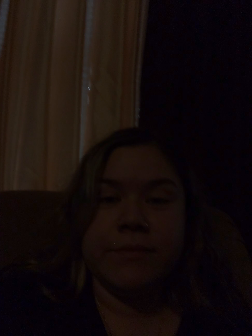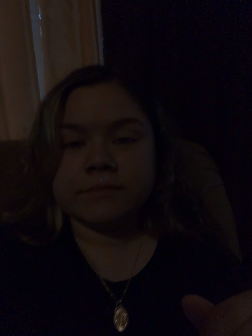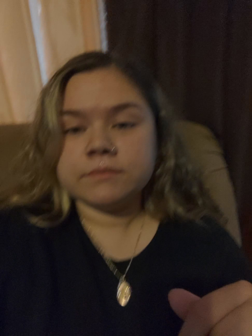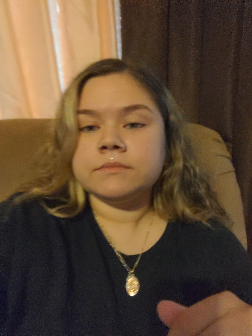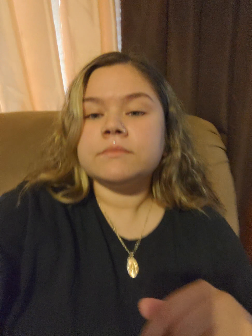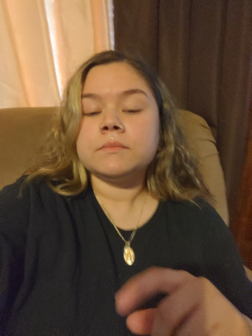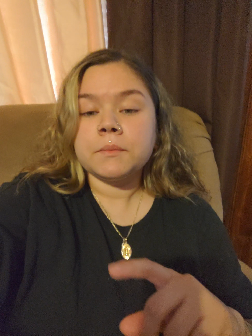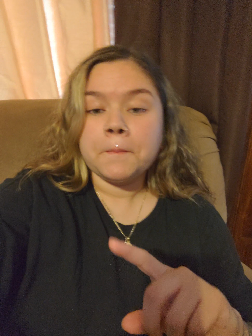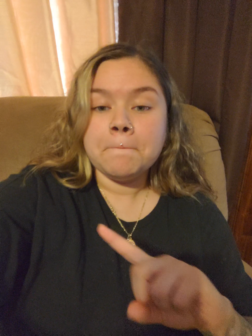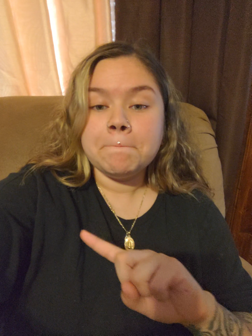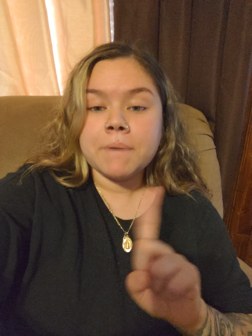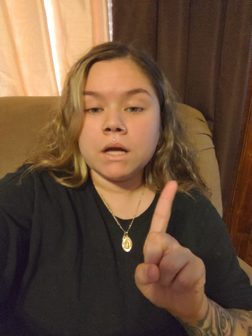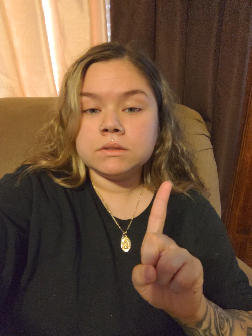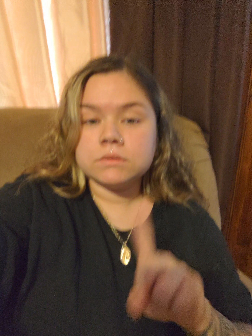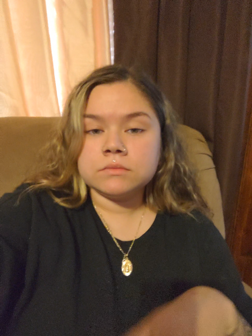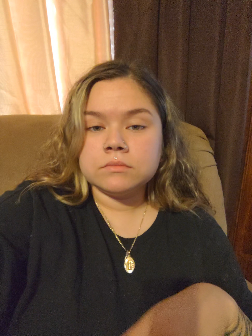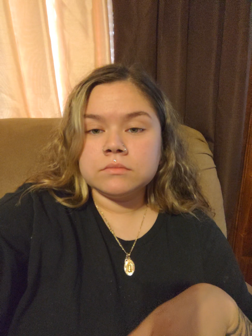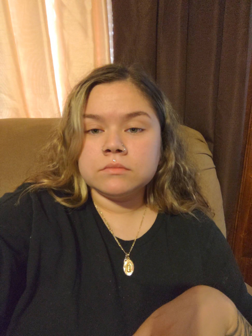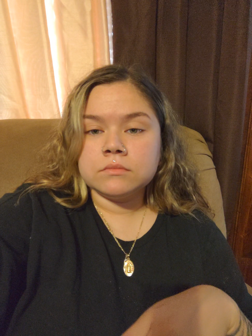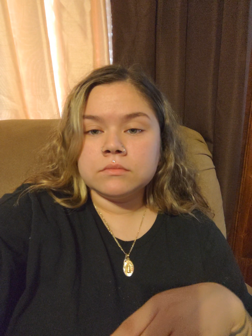but